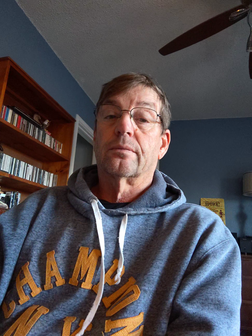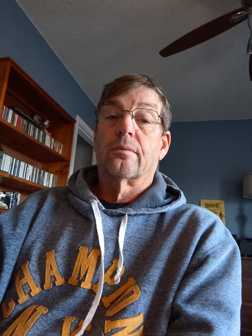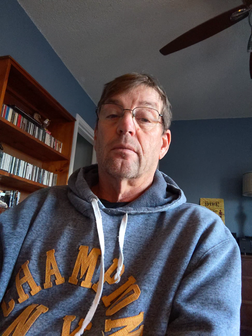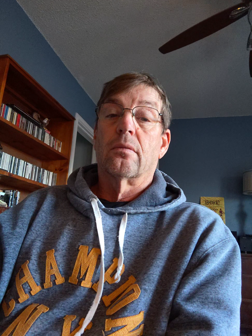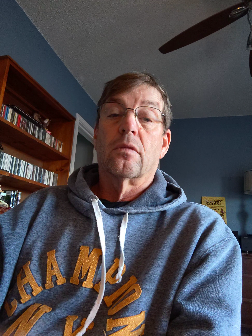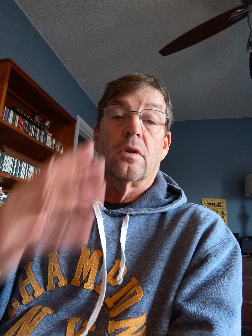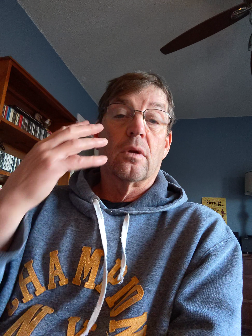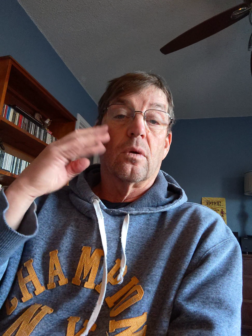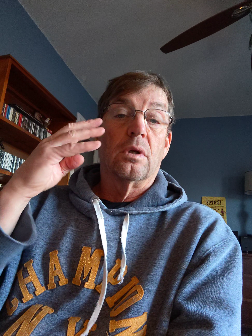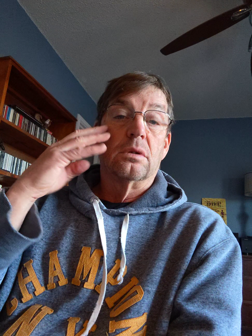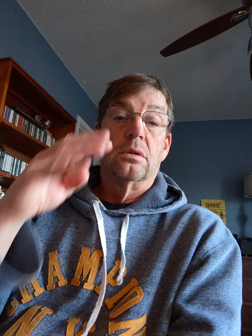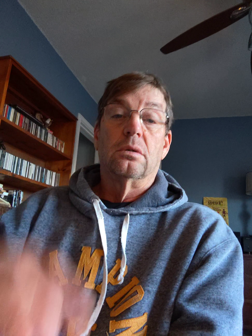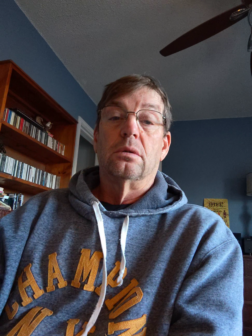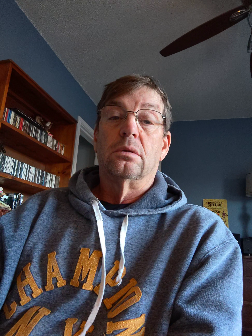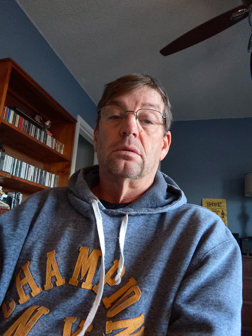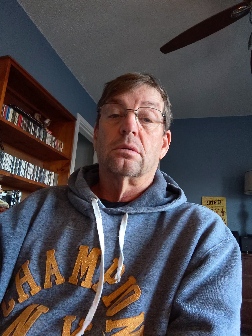noisy